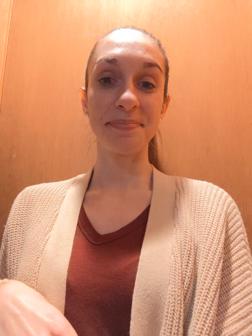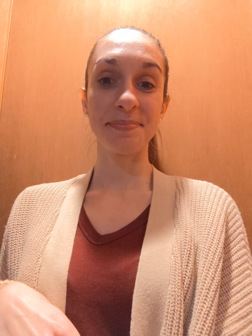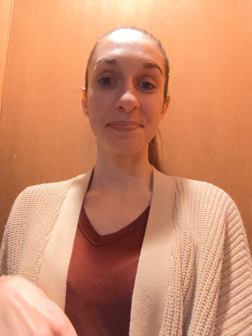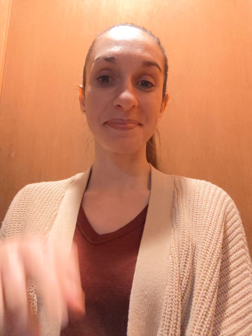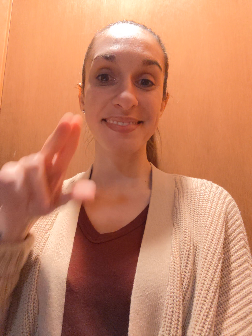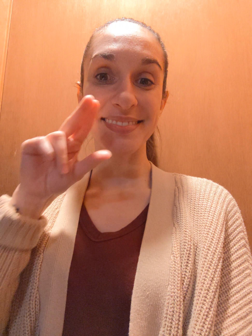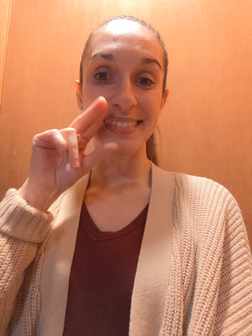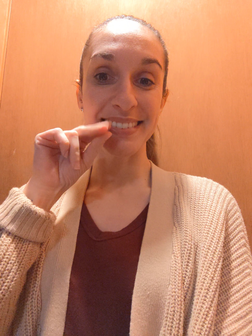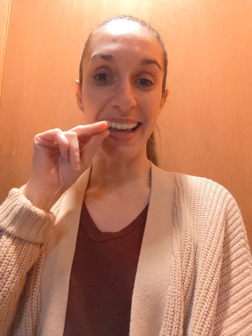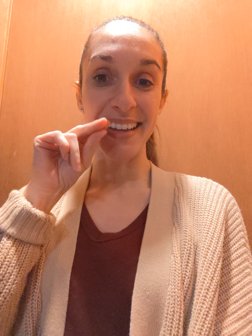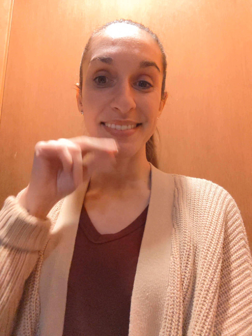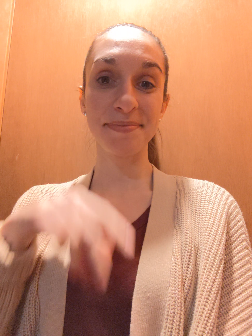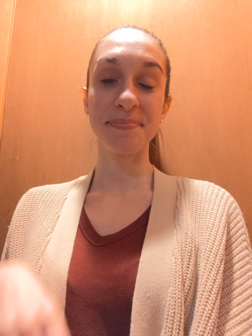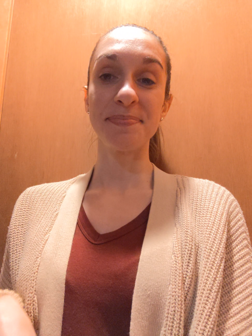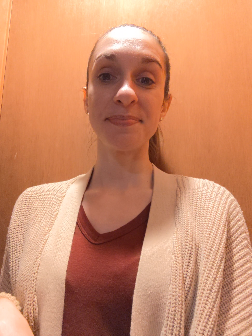duck